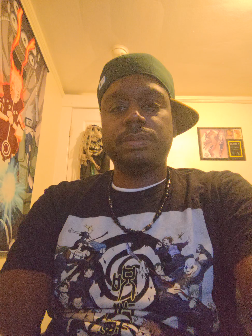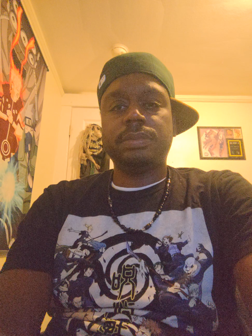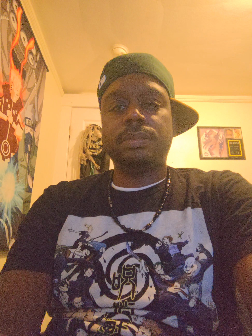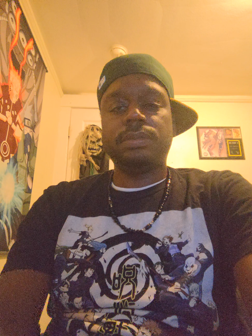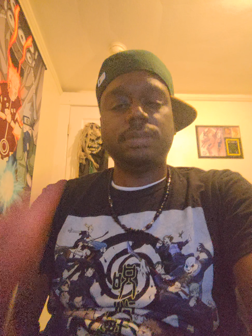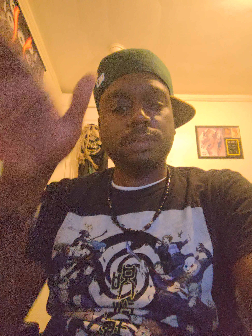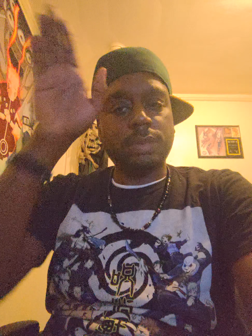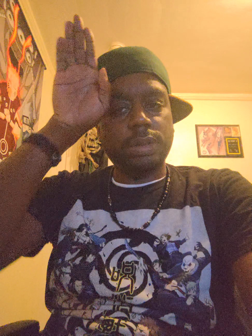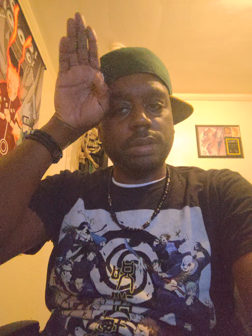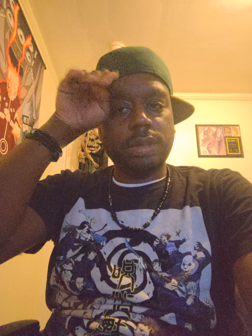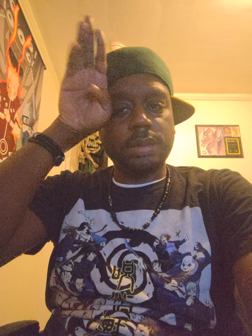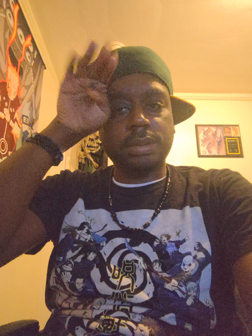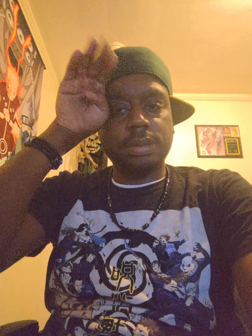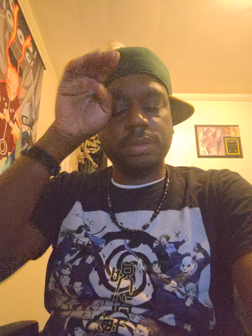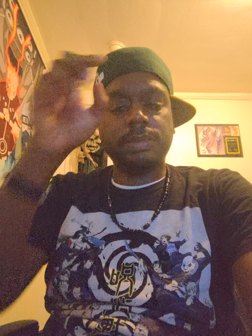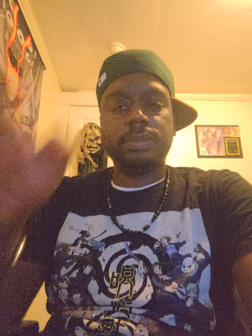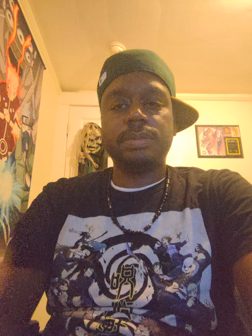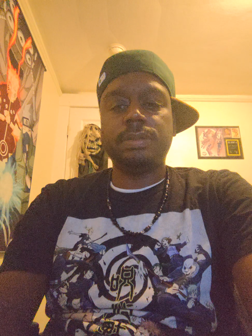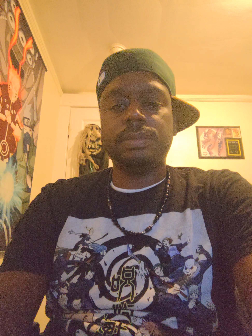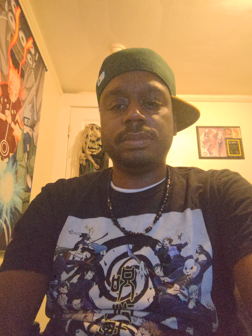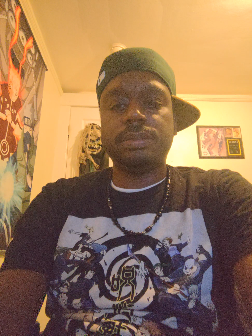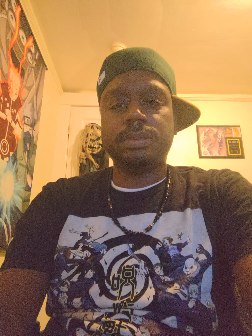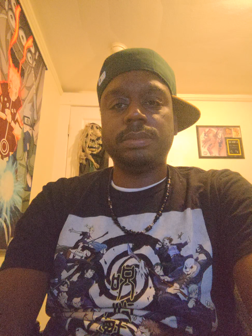donkey